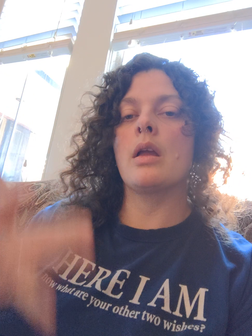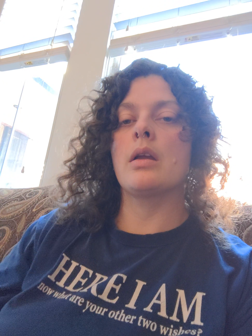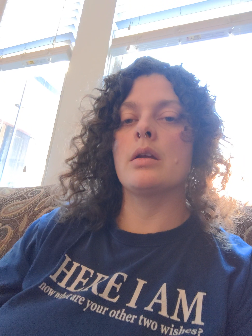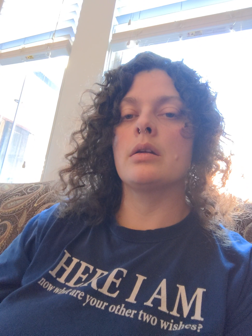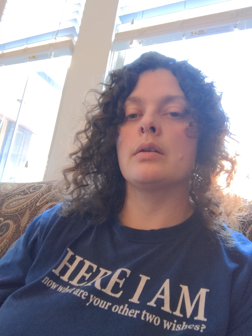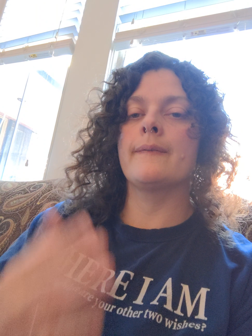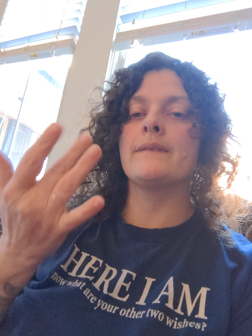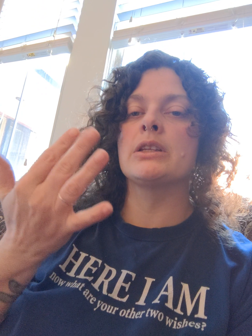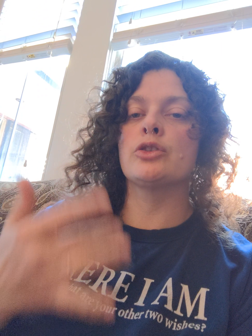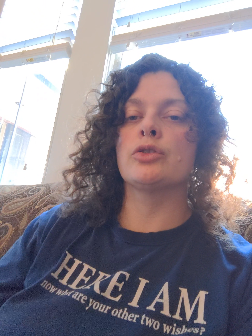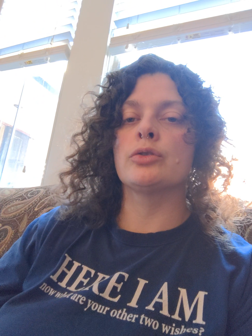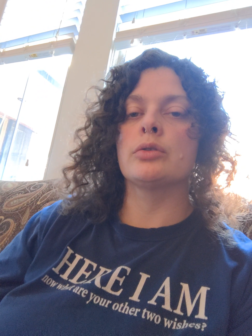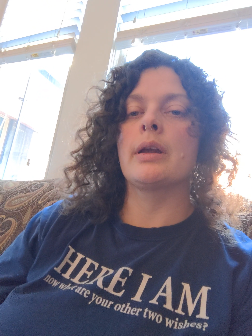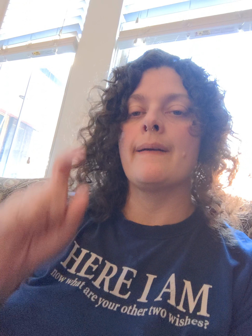finger